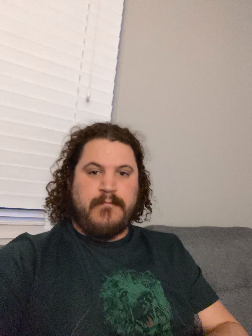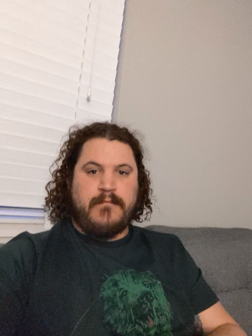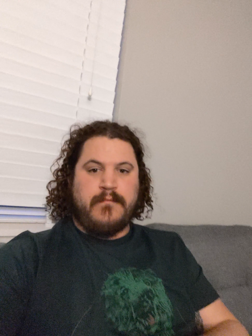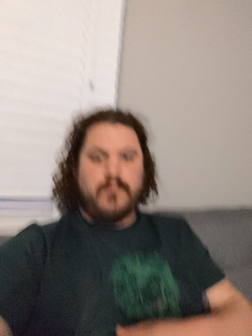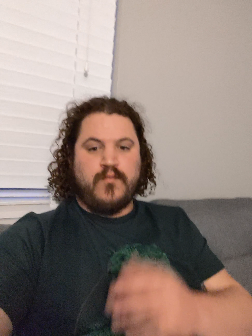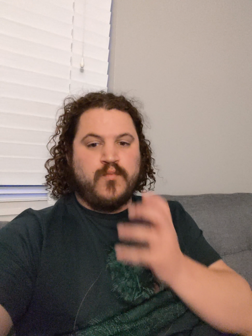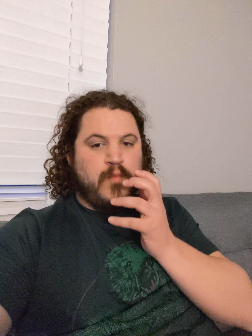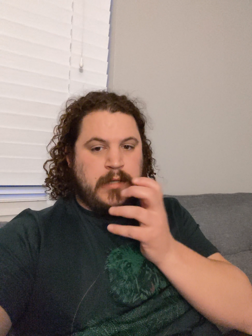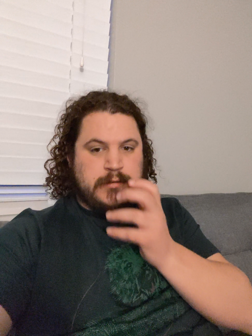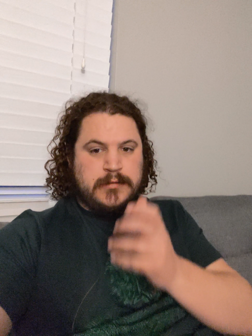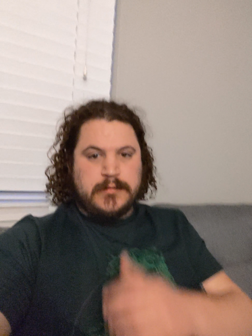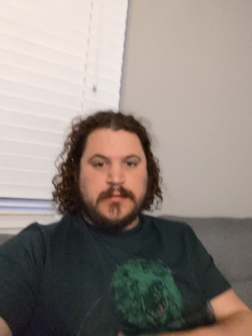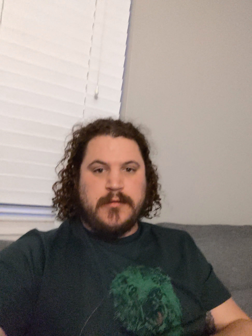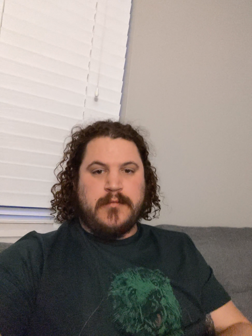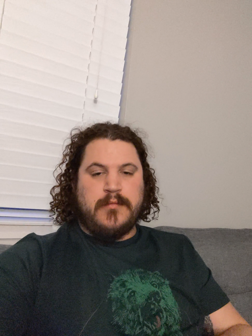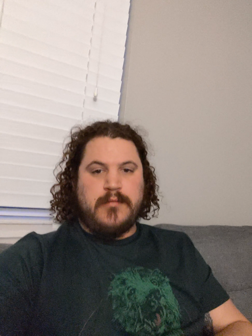grass